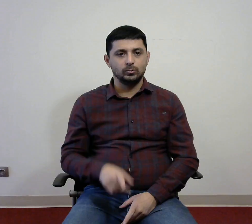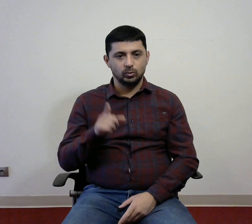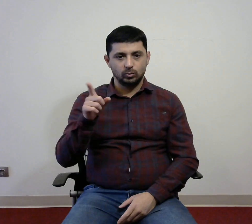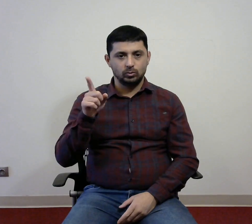O